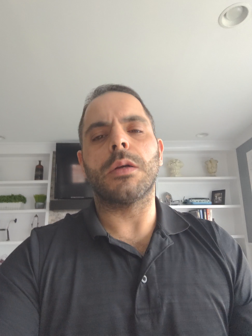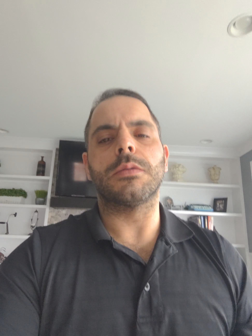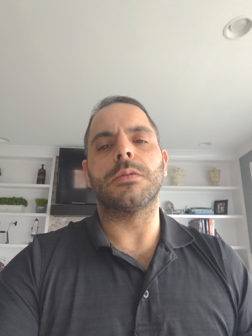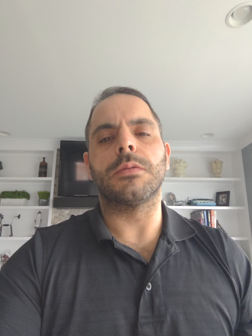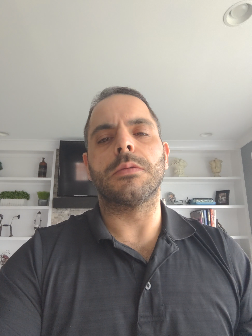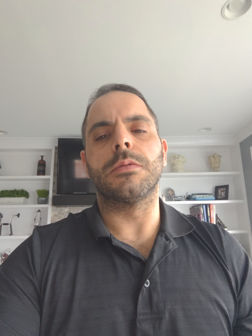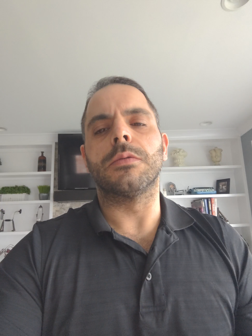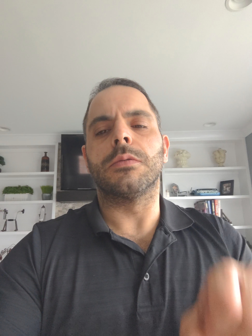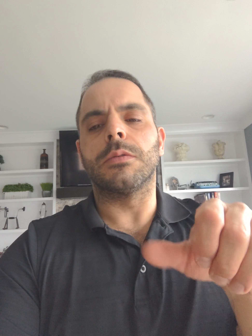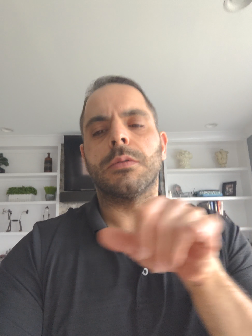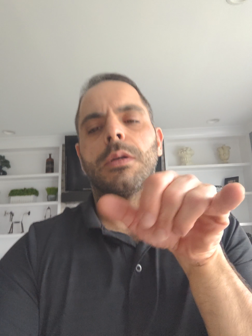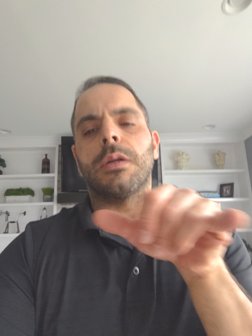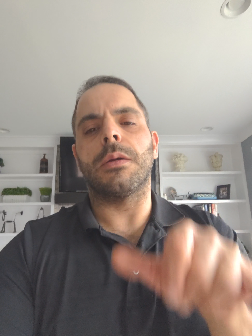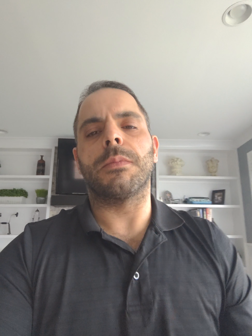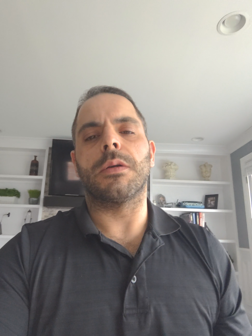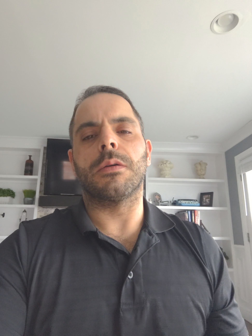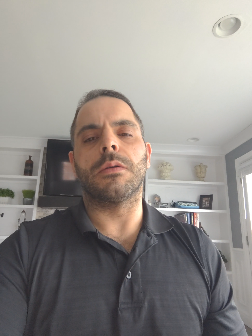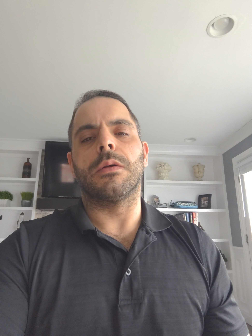same